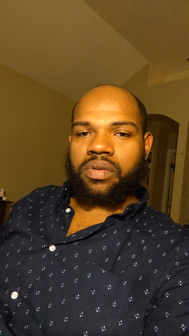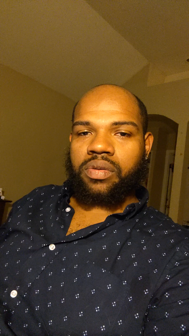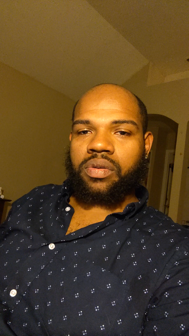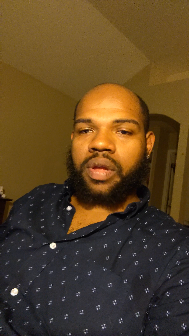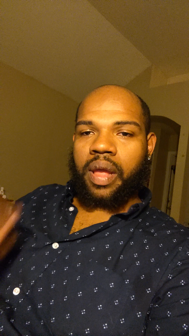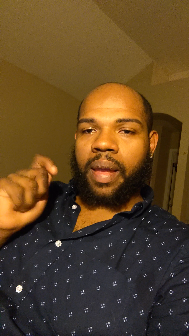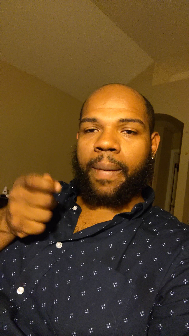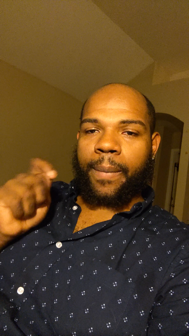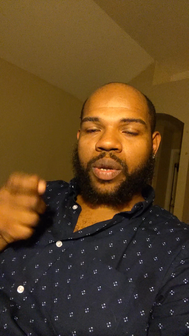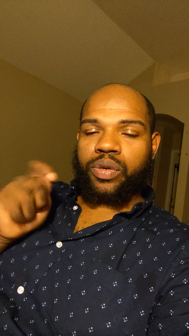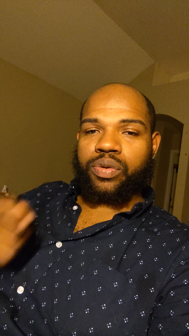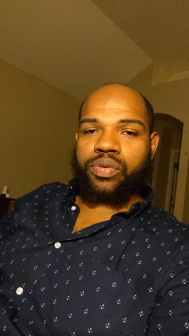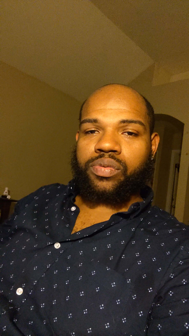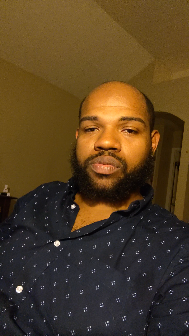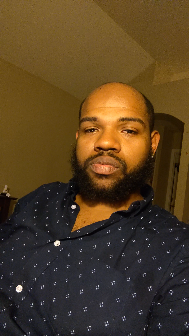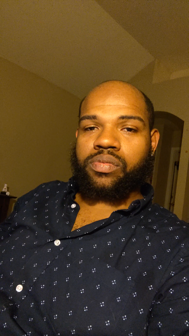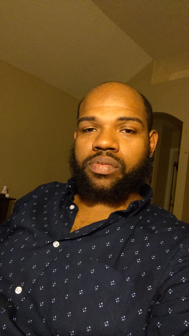hammer